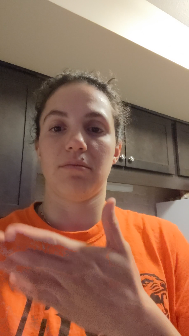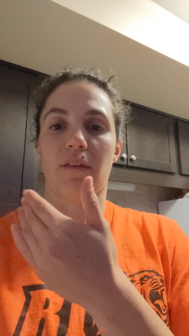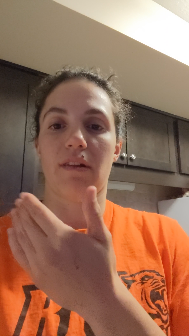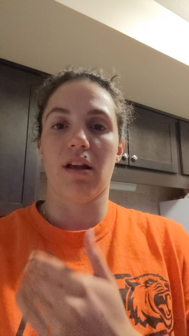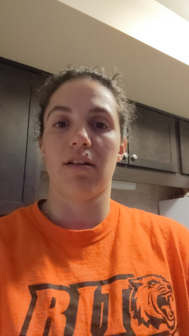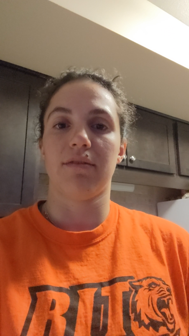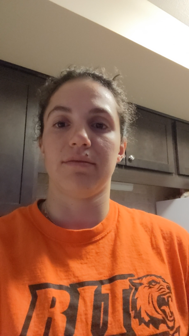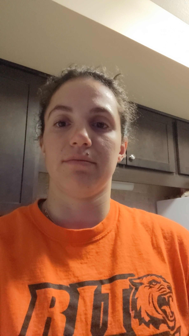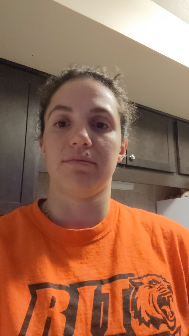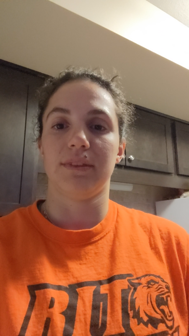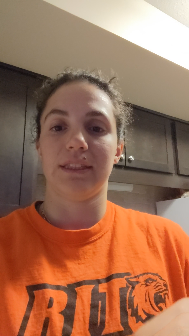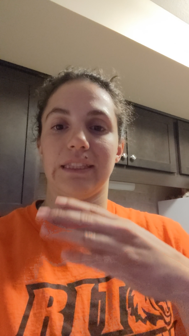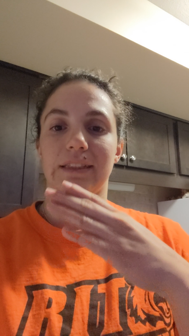kick